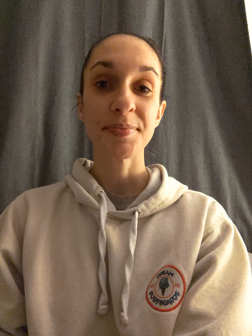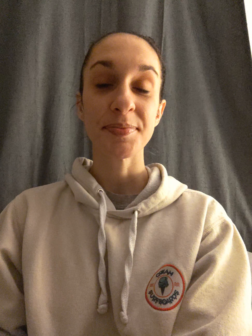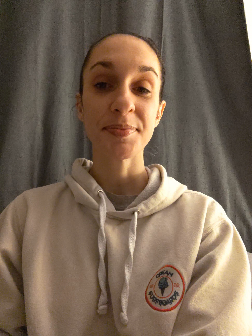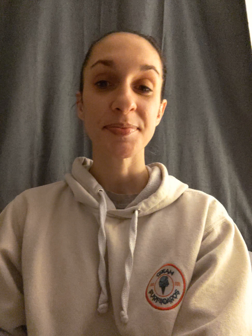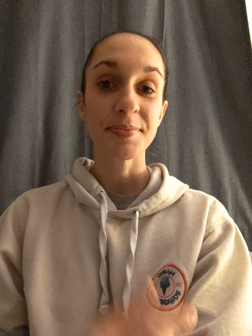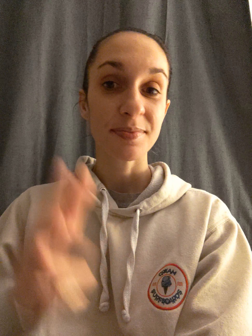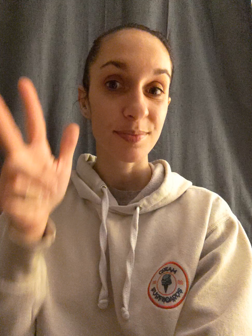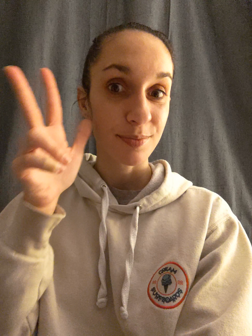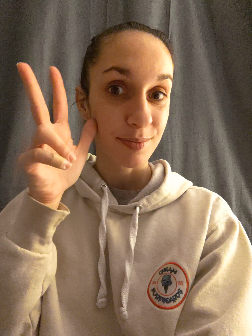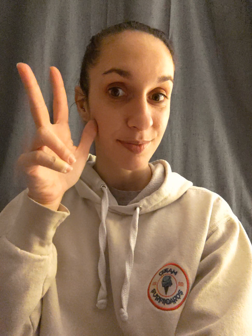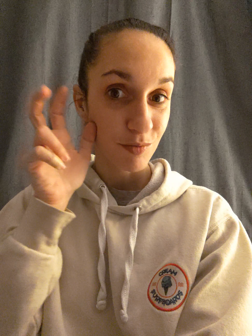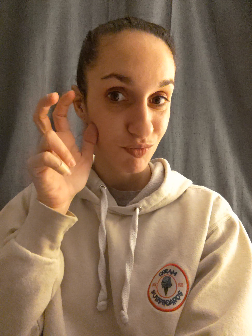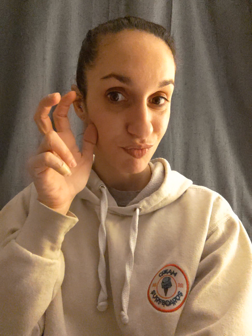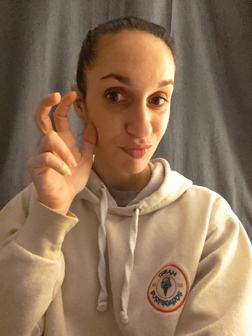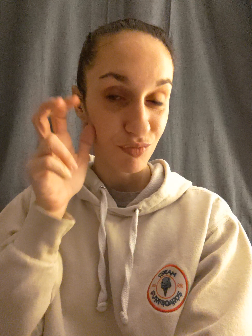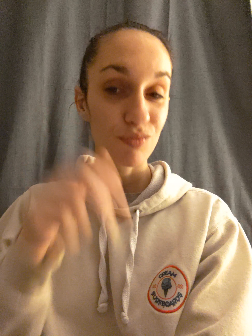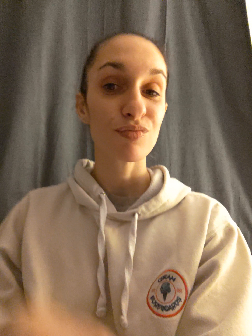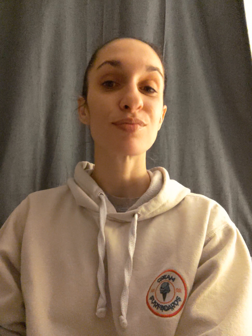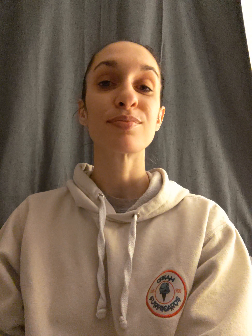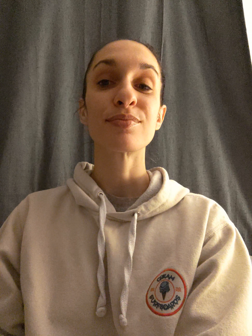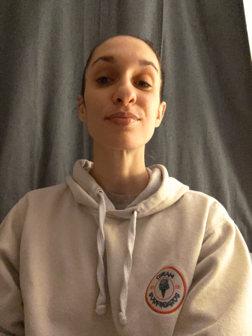hear